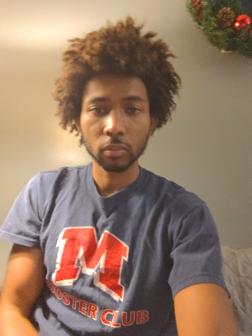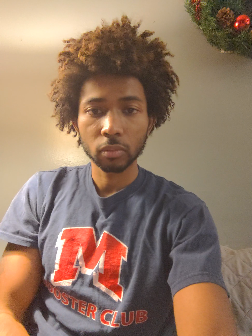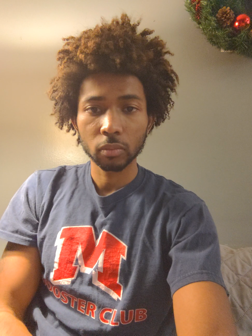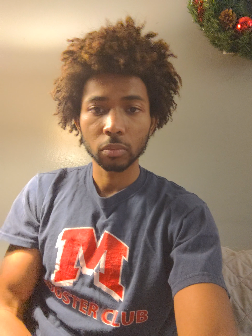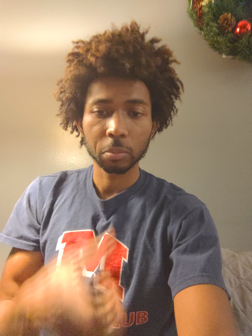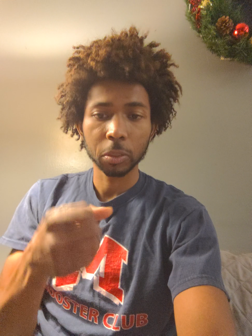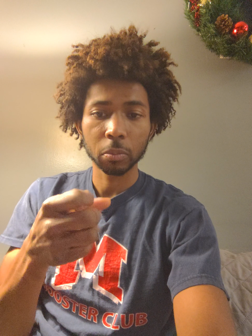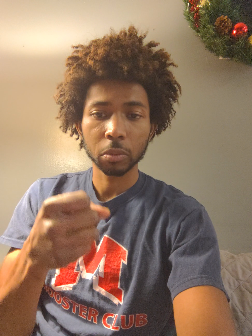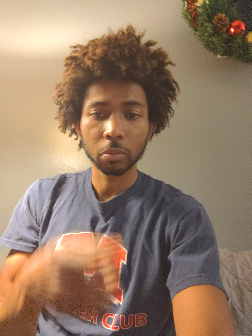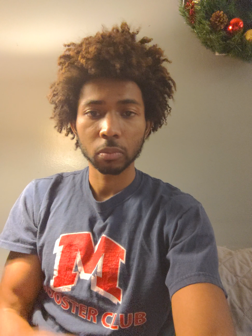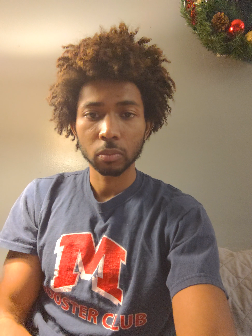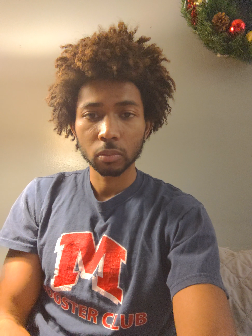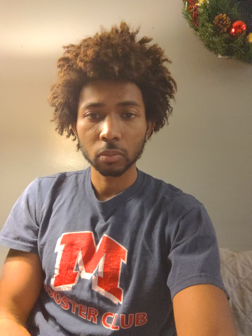milk